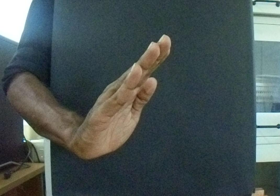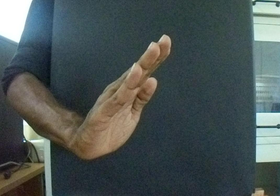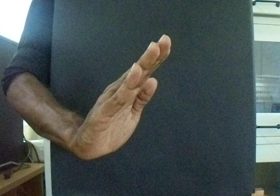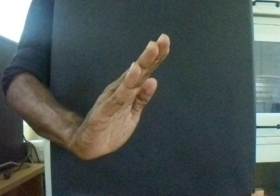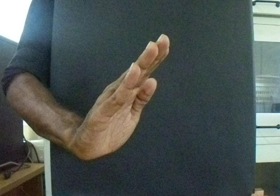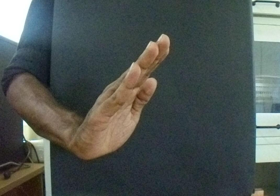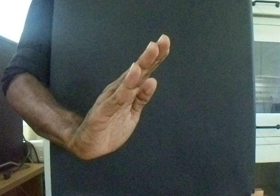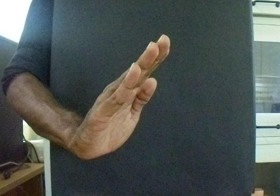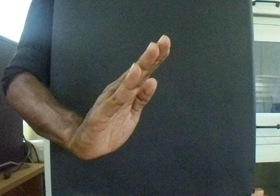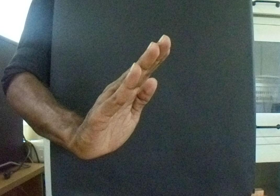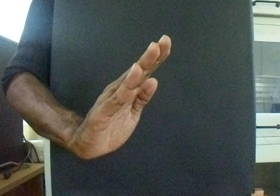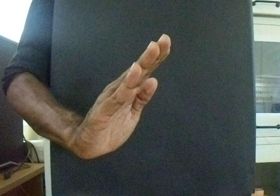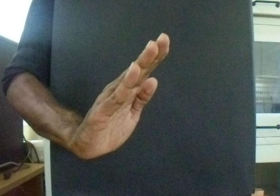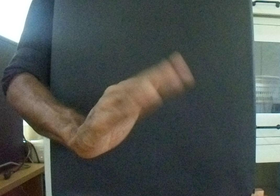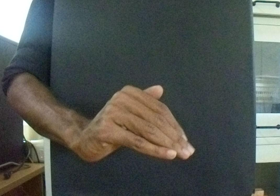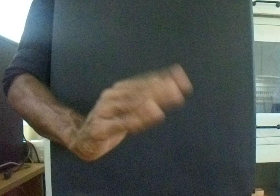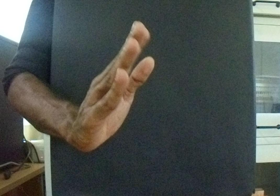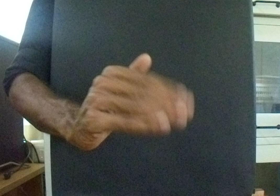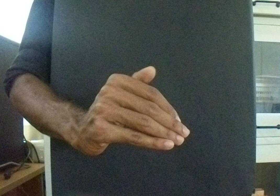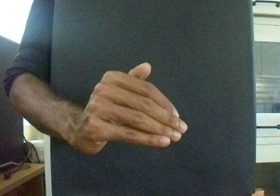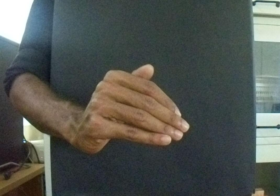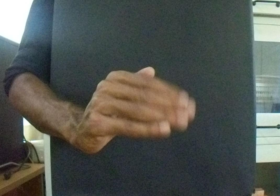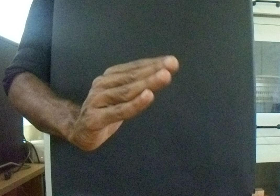call